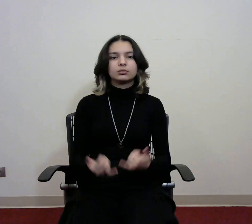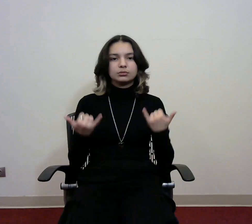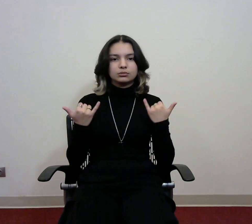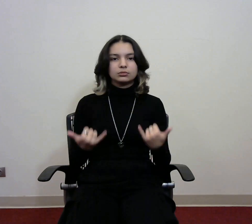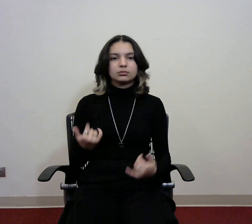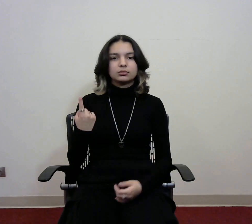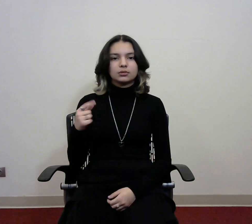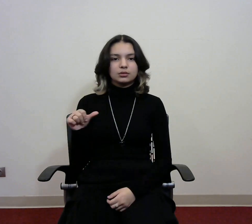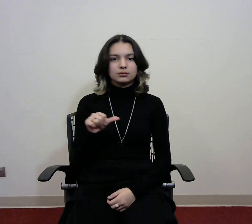bu həftə